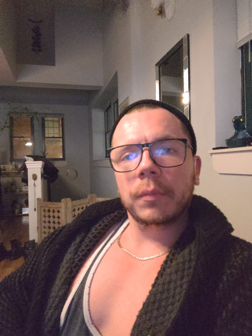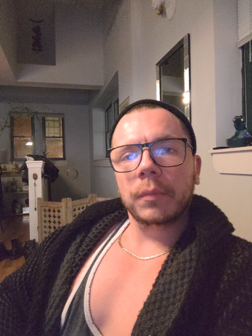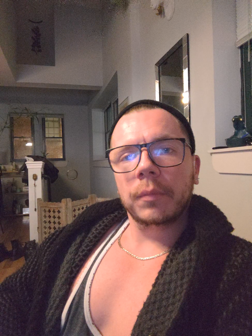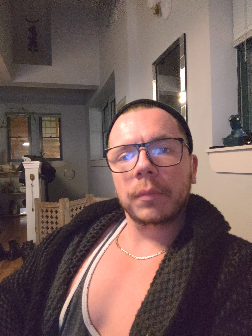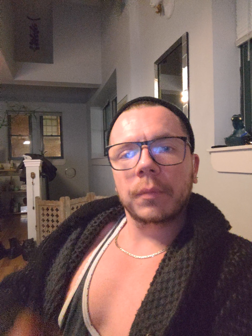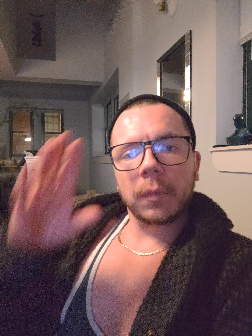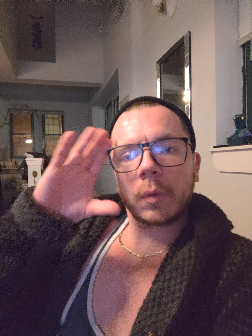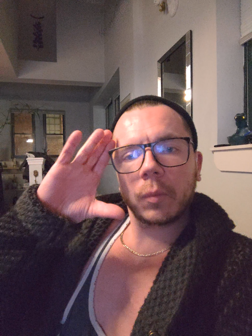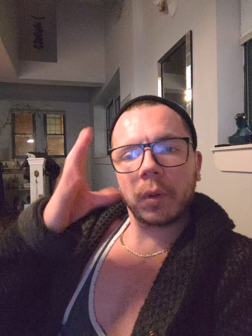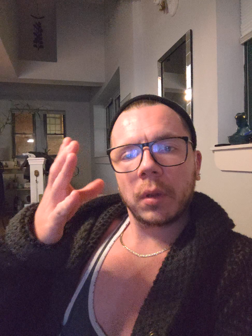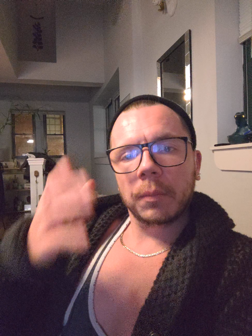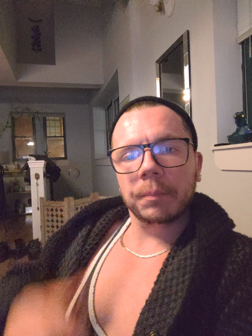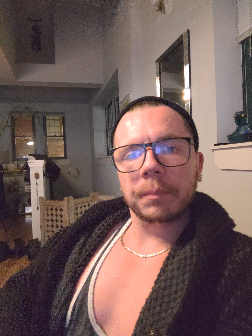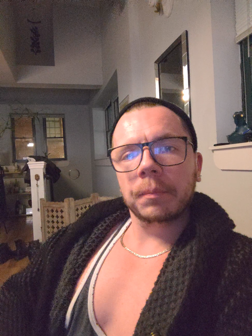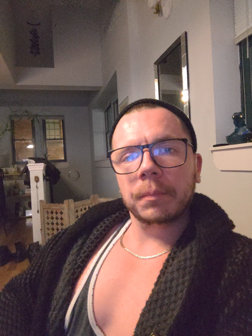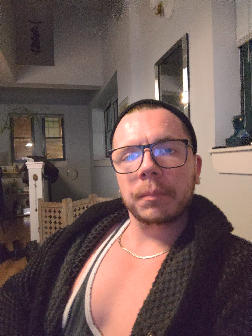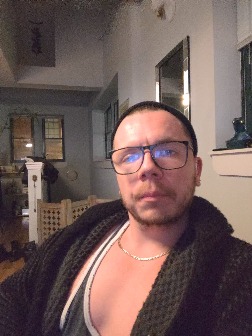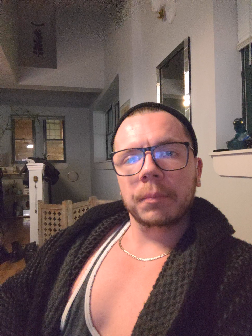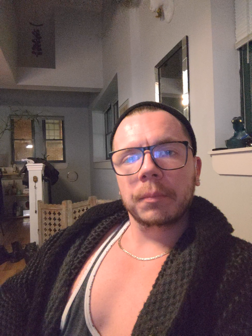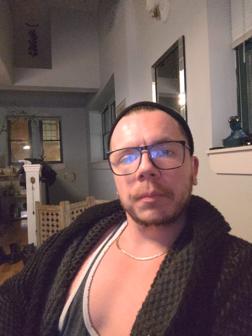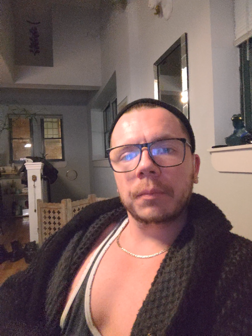will